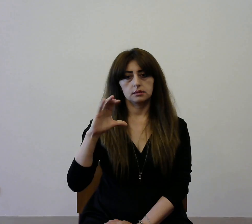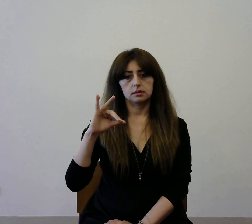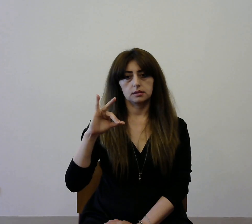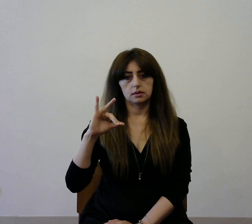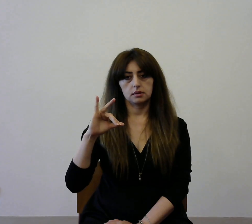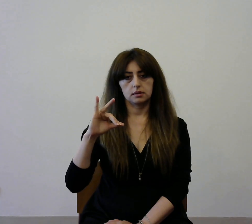İ